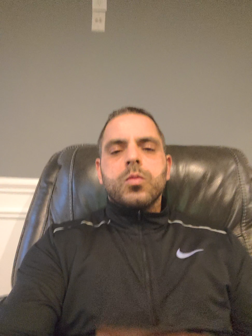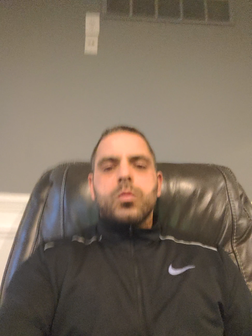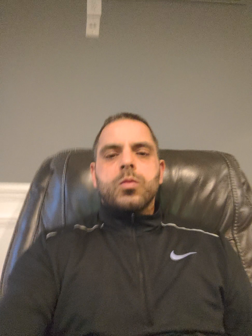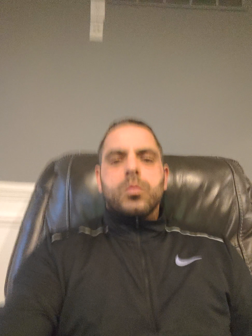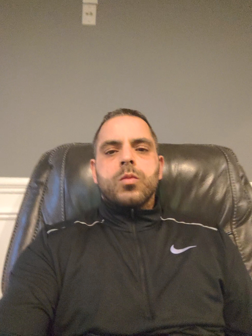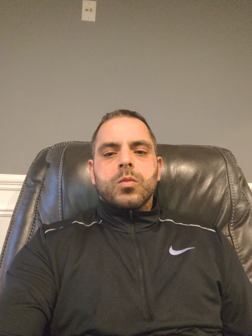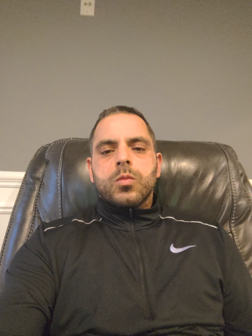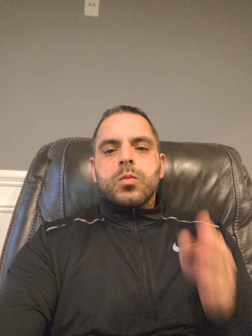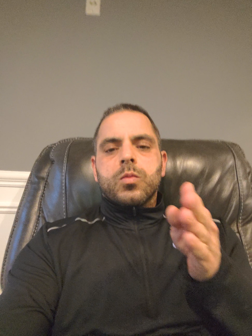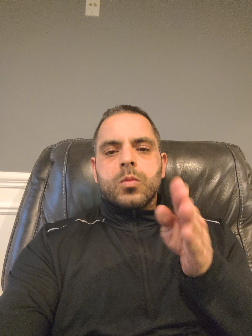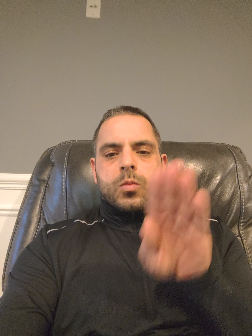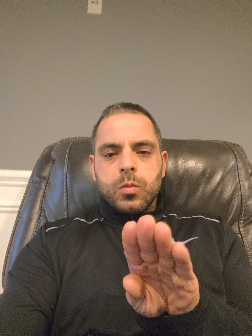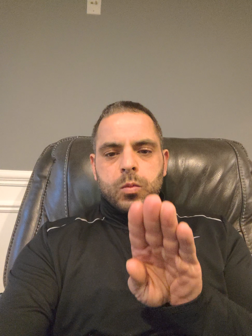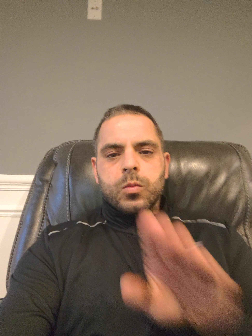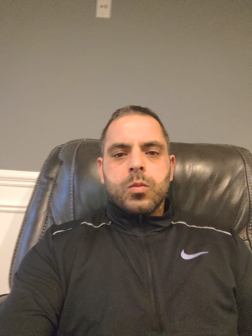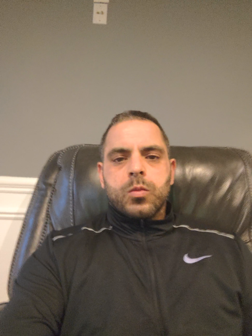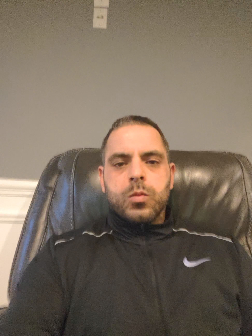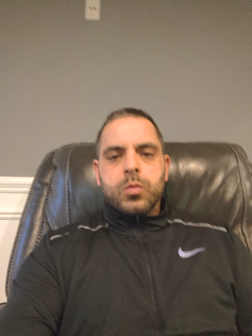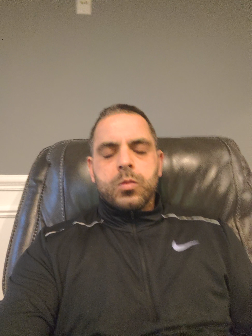close